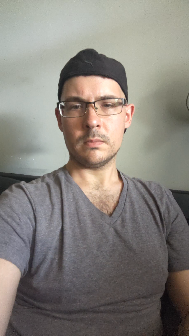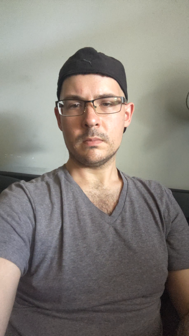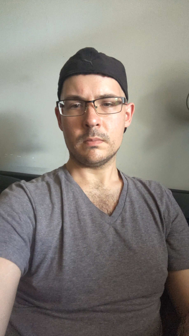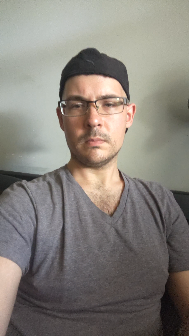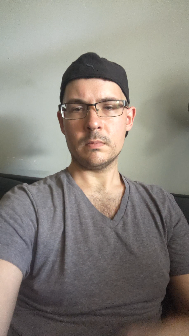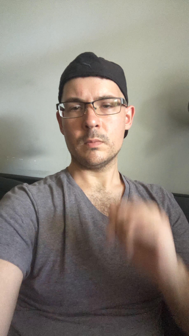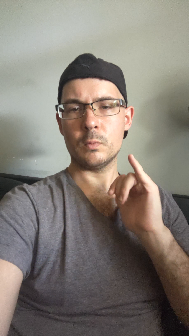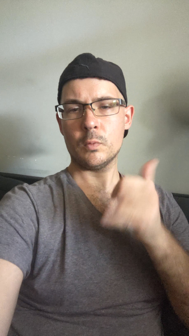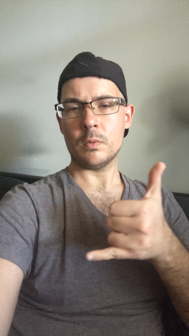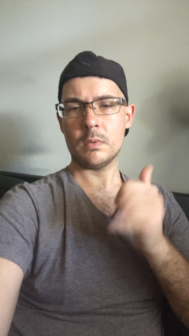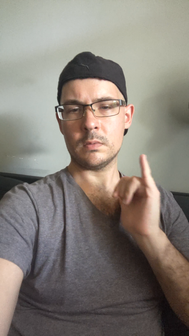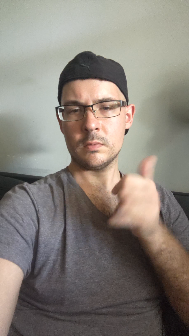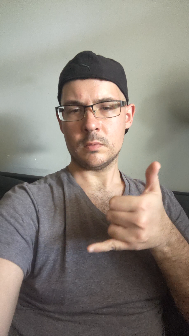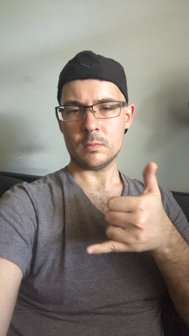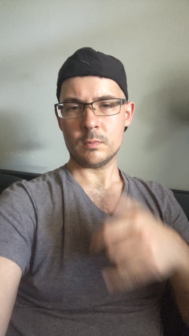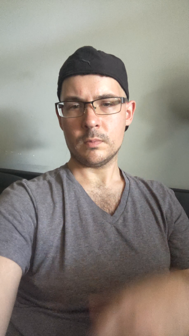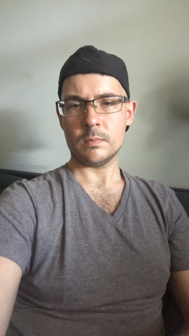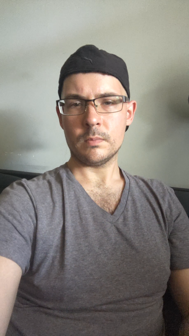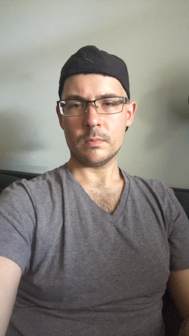rocking chair